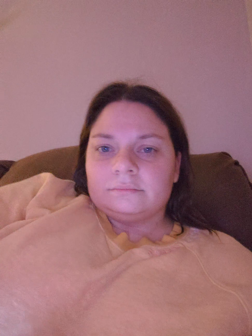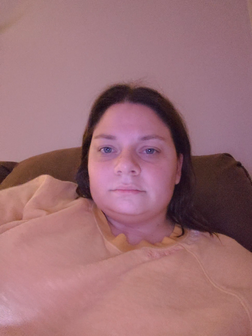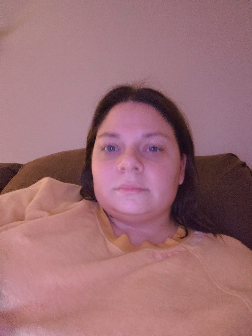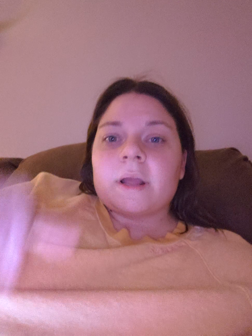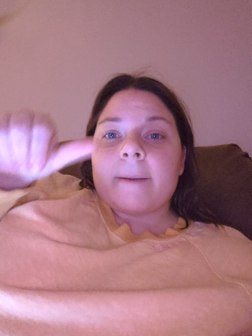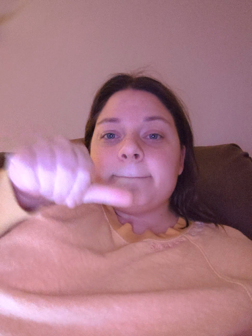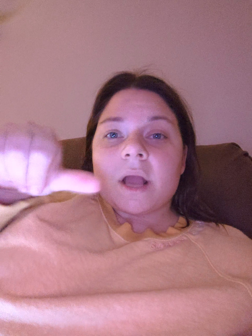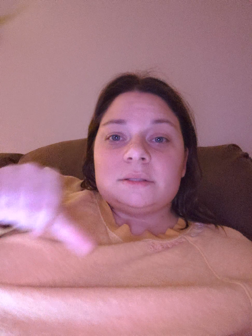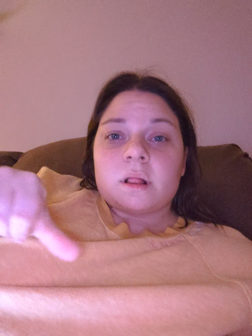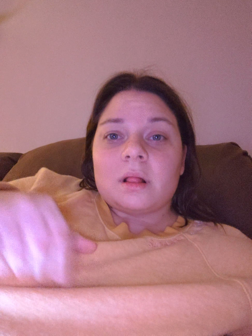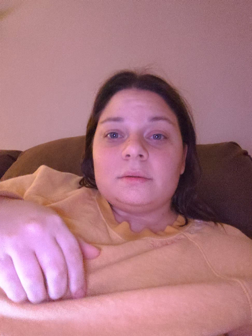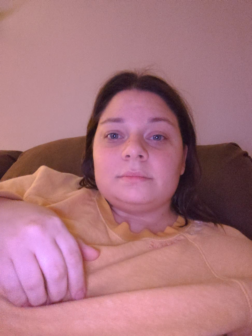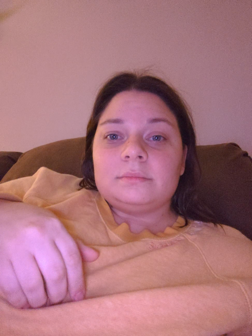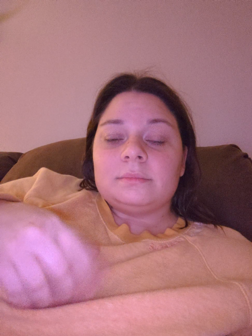puzzle